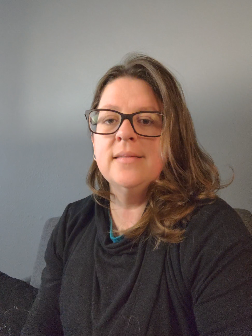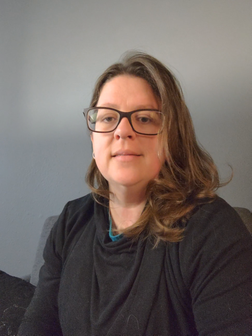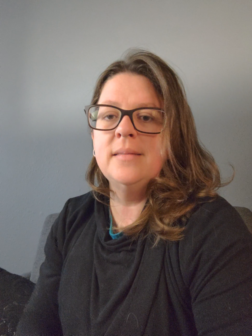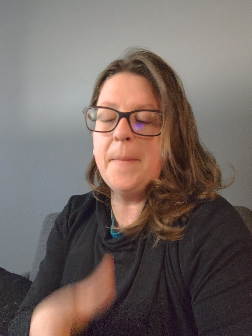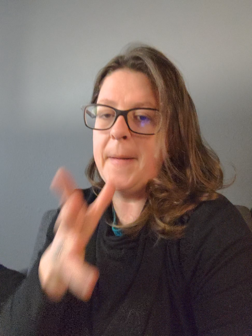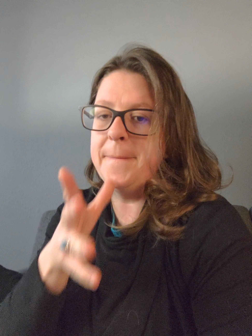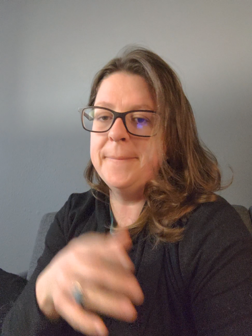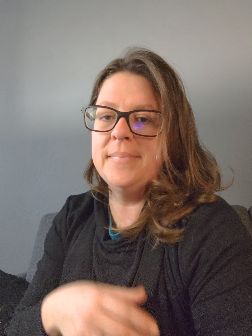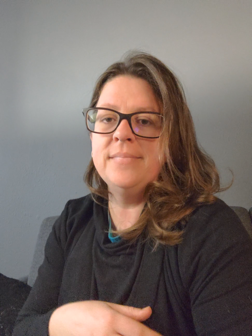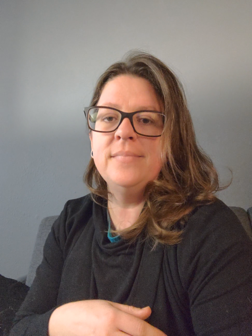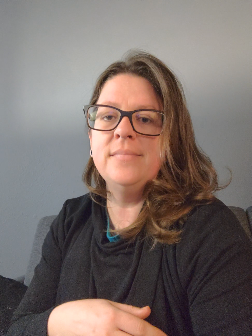mom